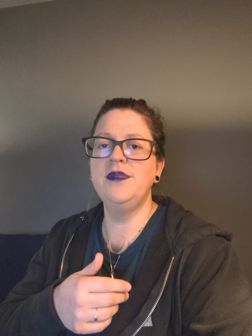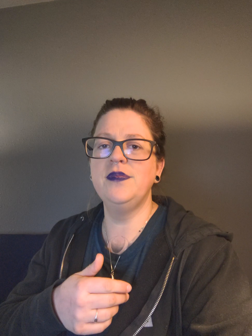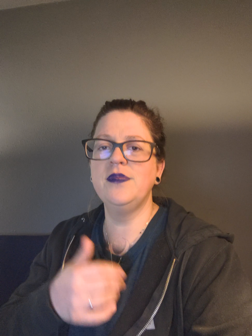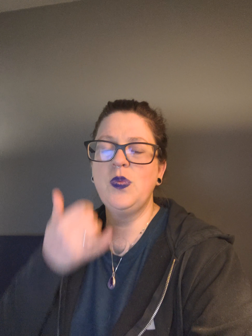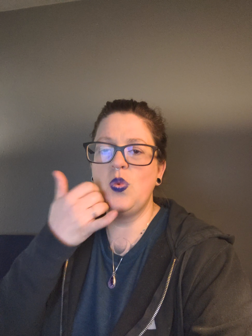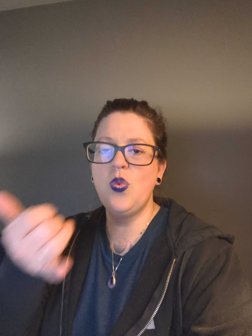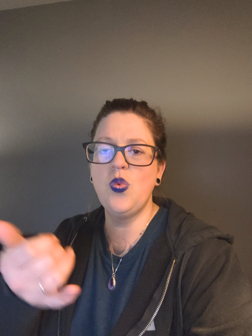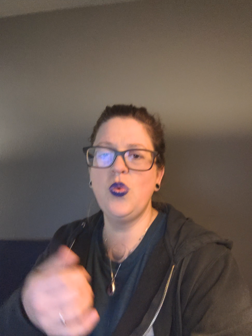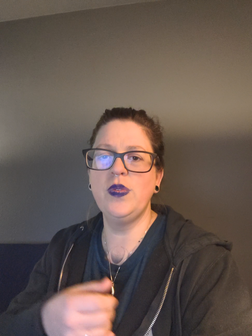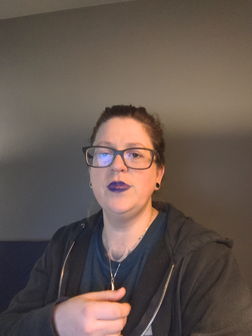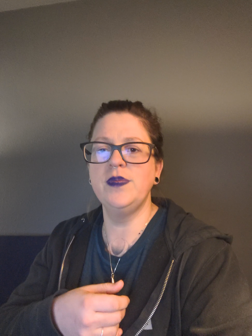call on the phone